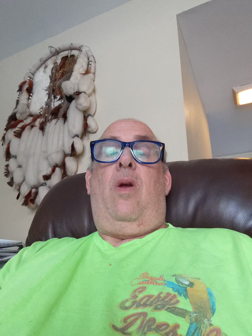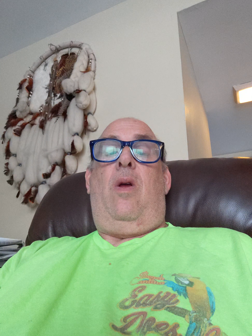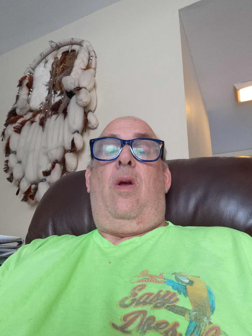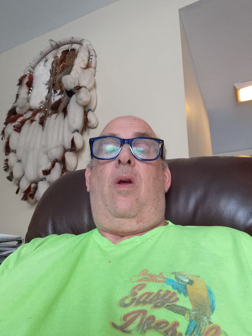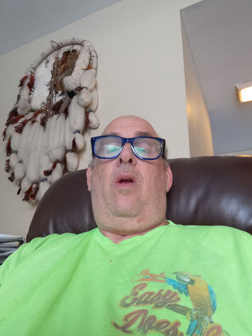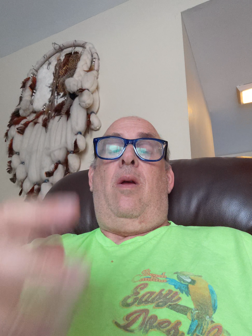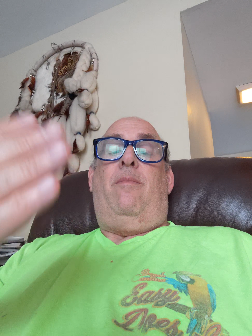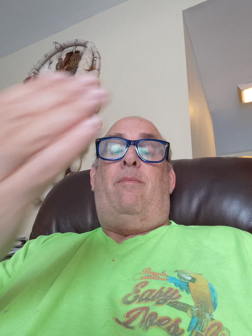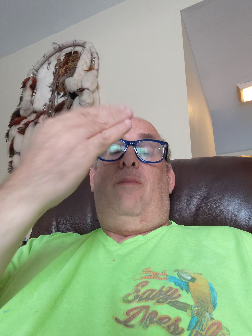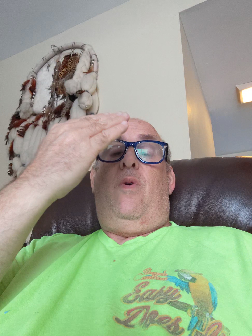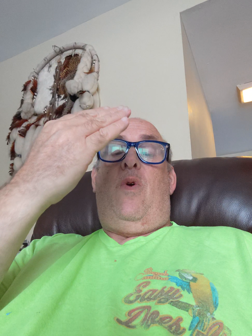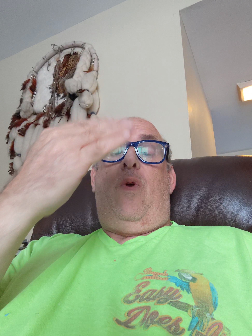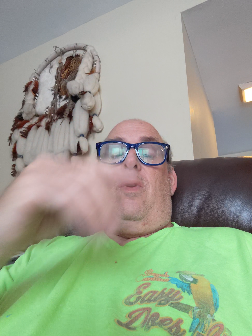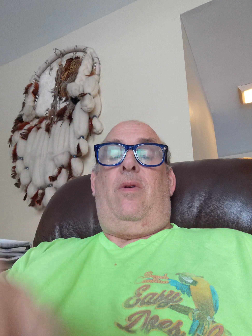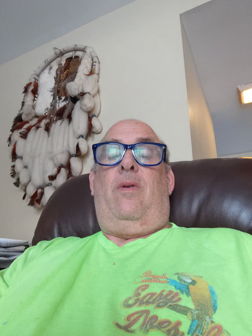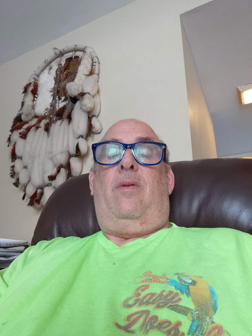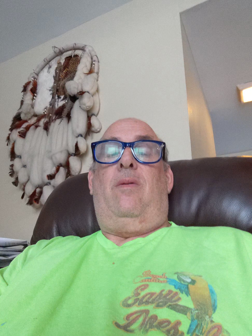morning